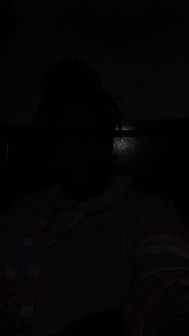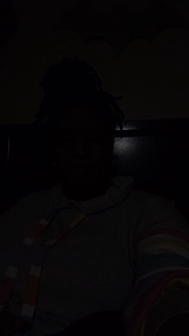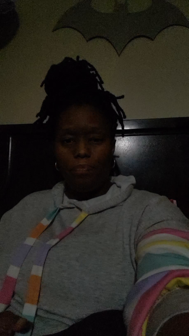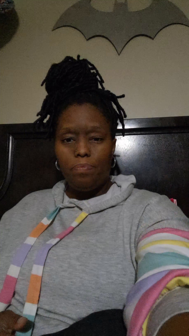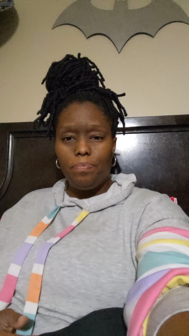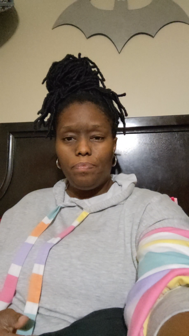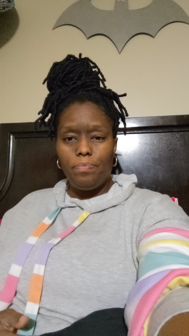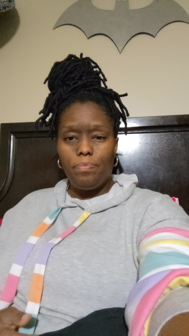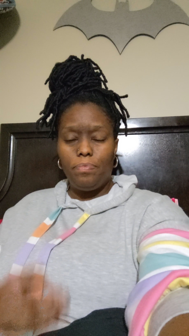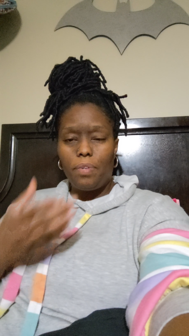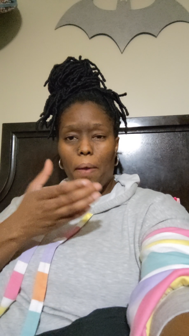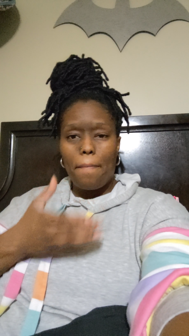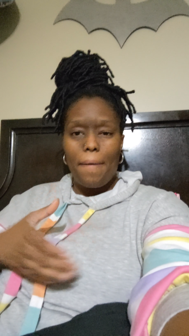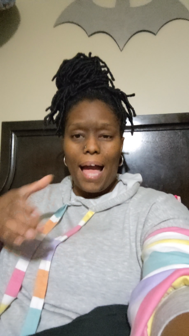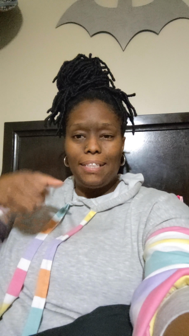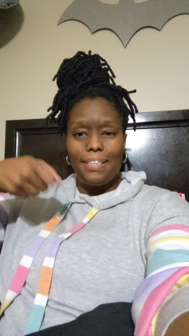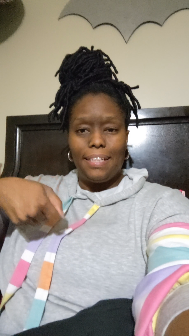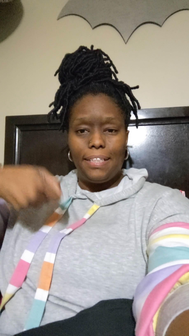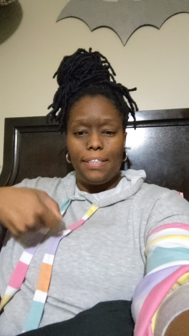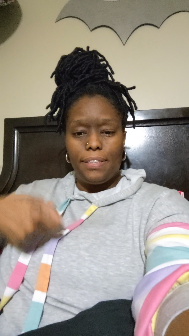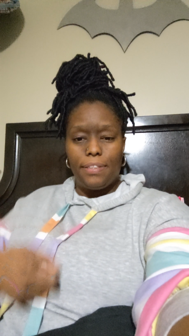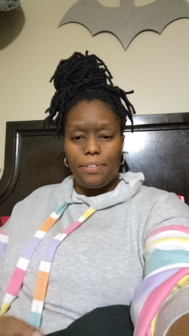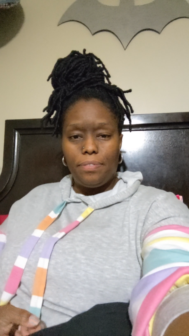basket